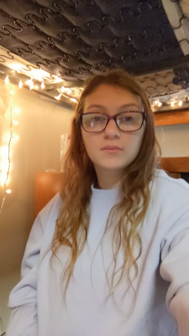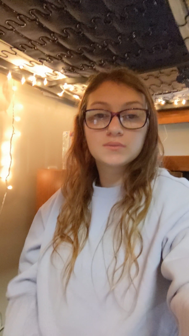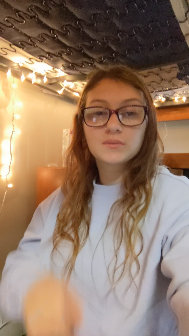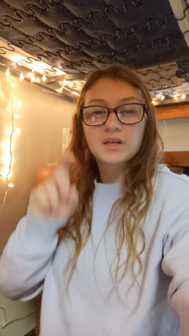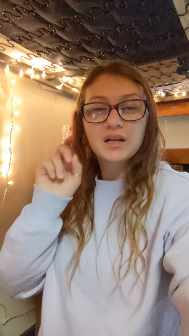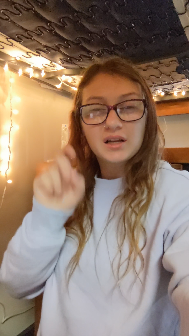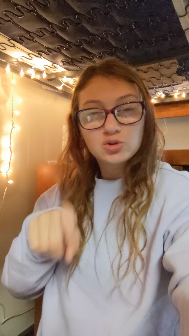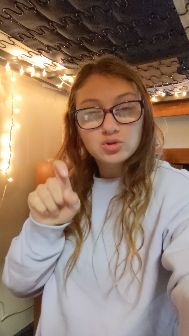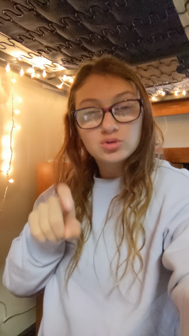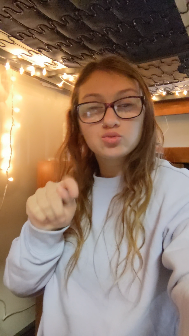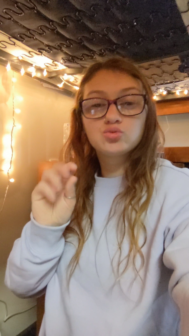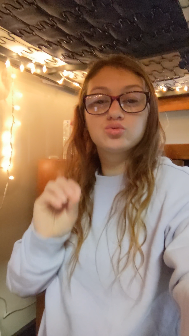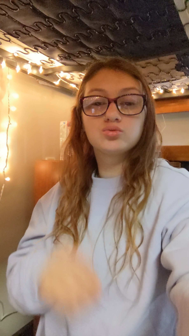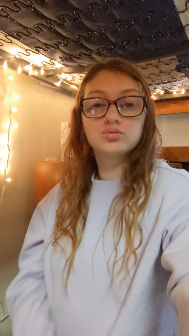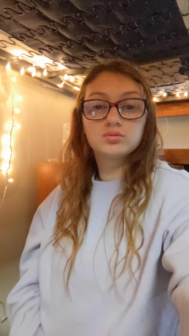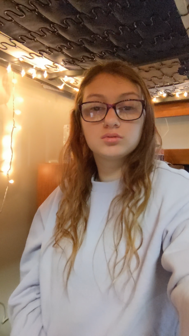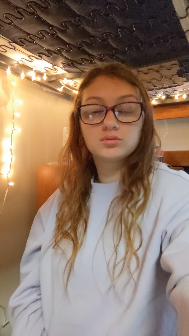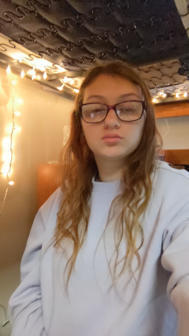need